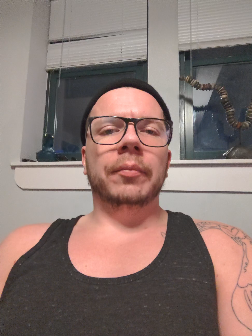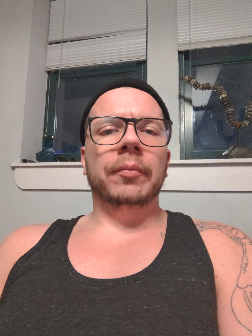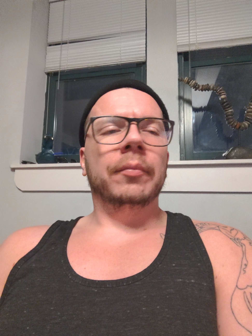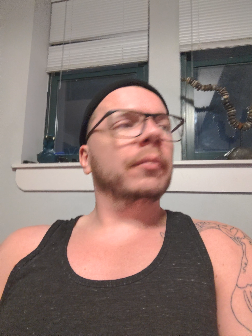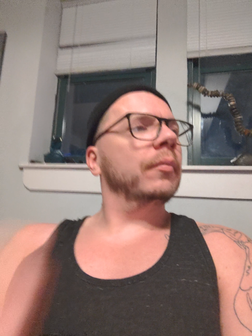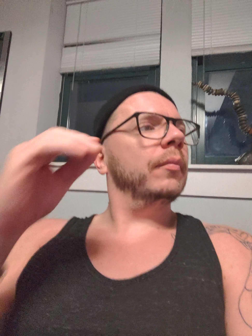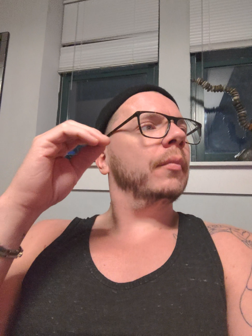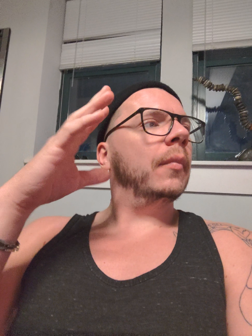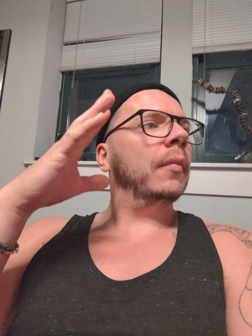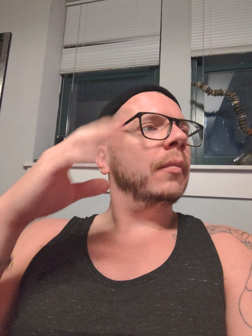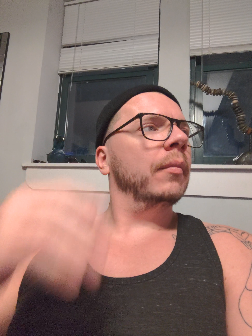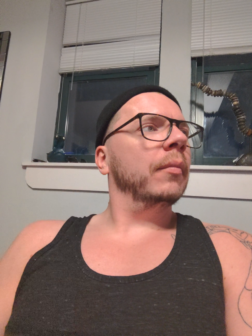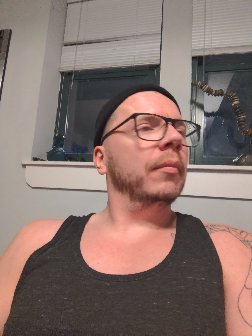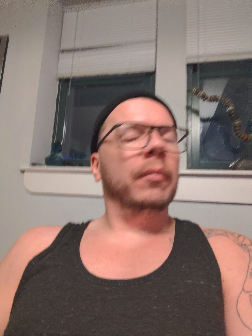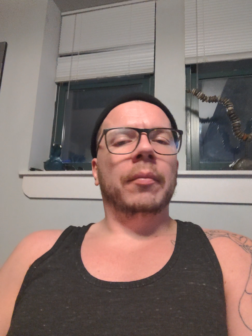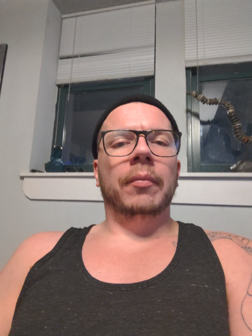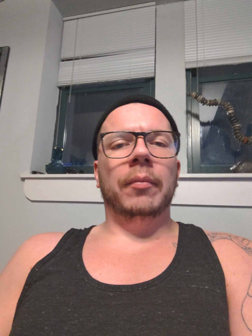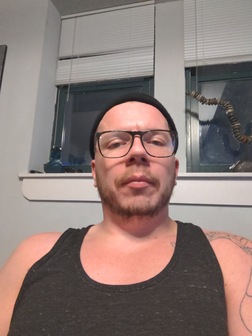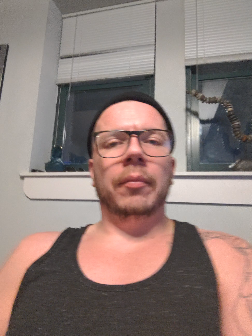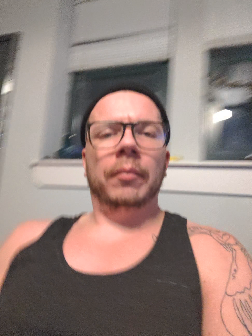lamp